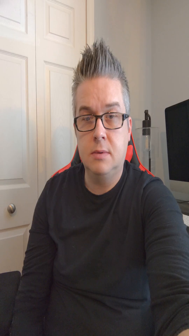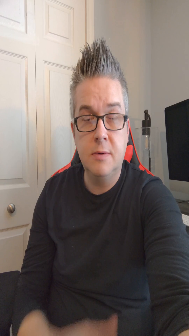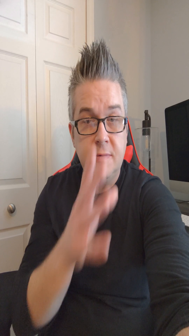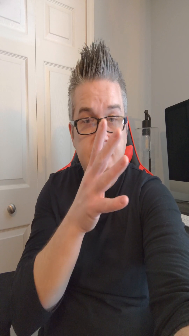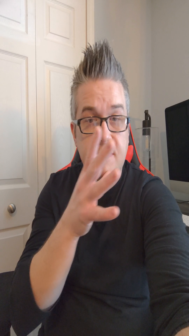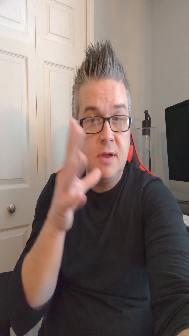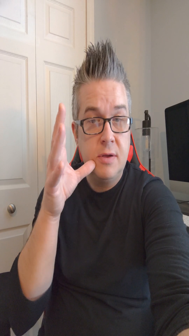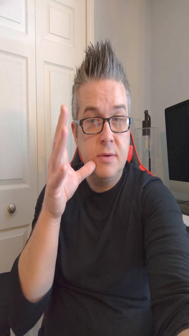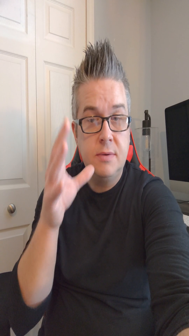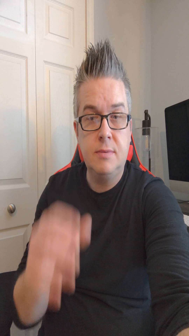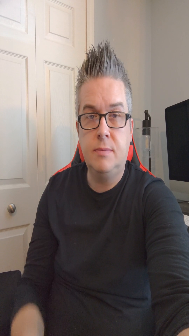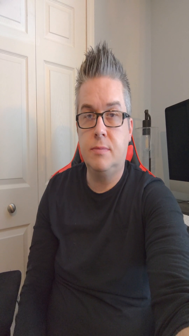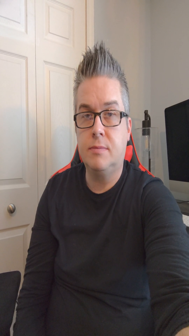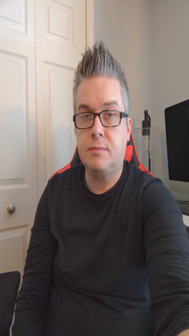farm